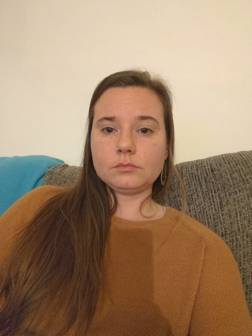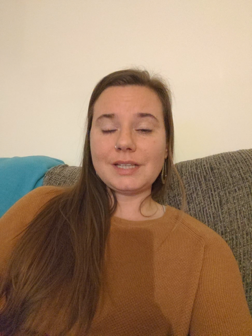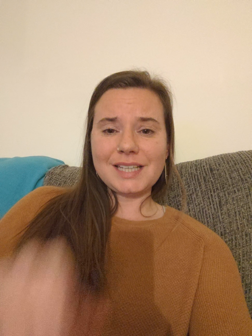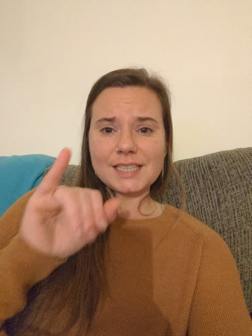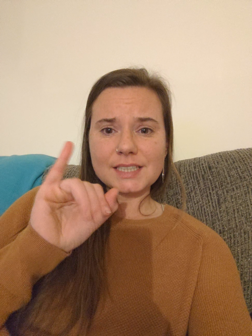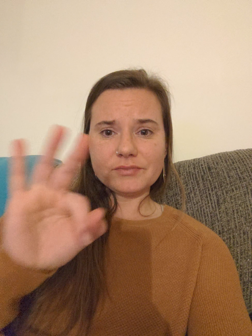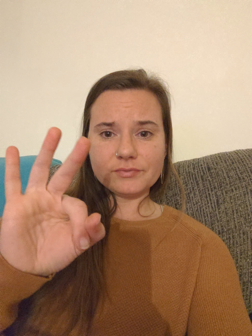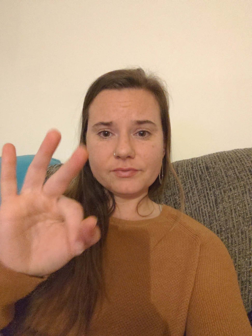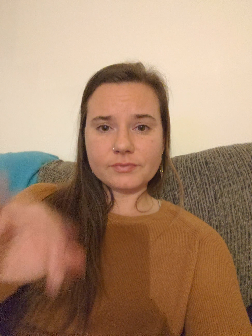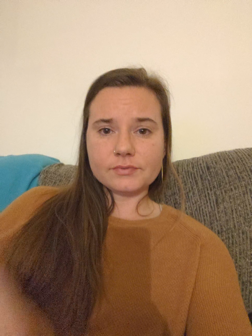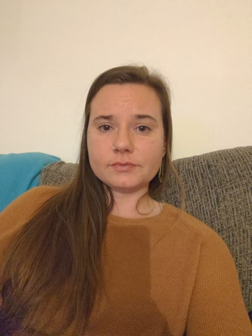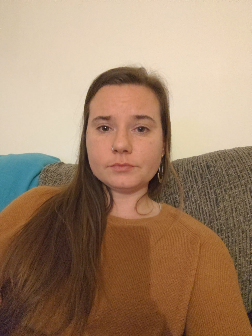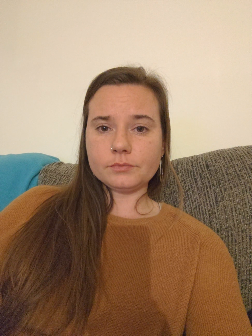if